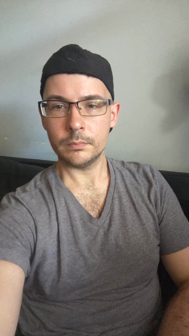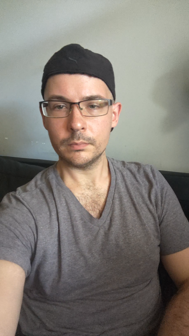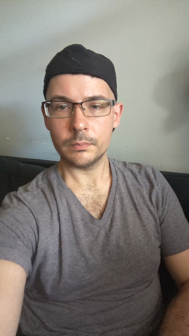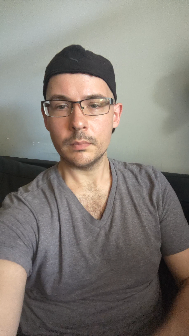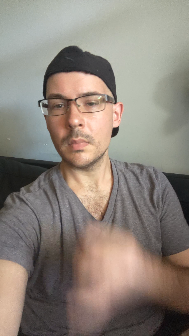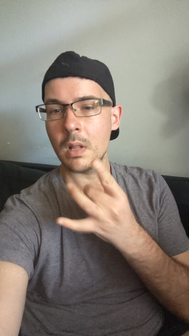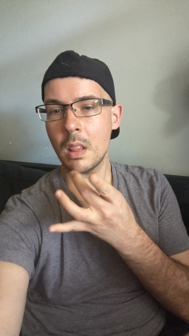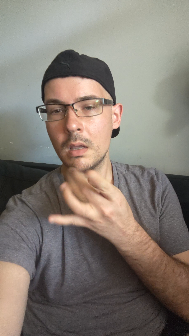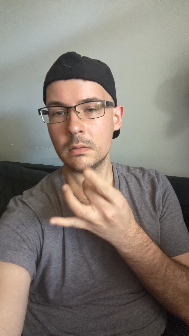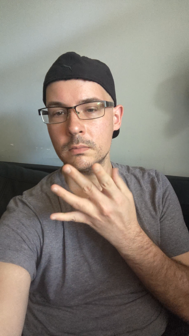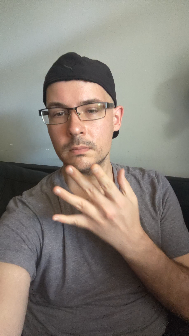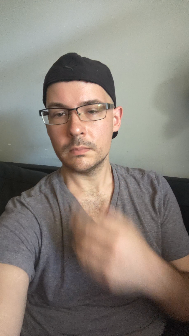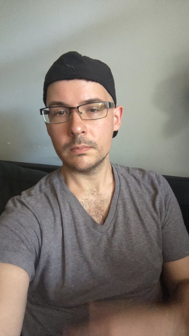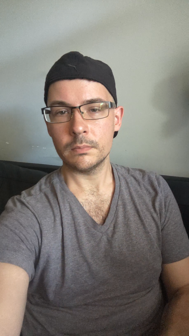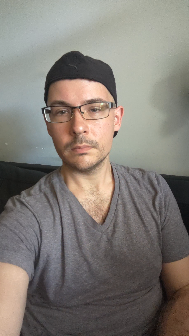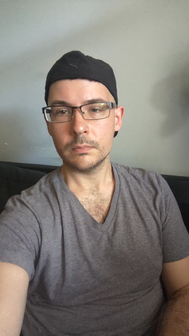light bulb